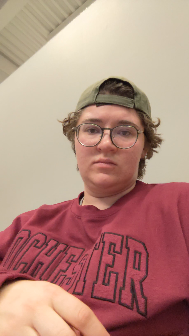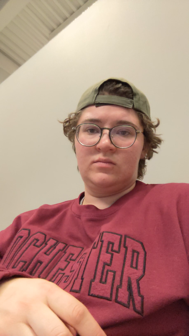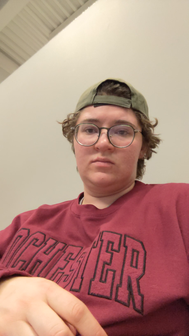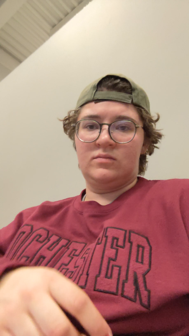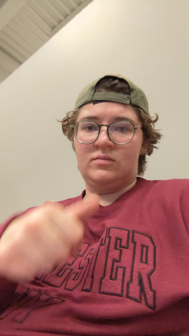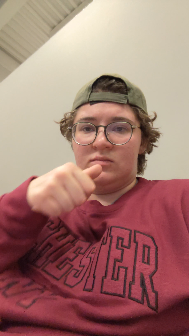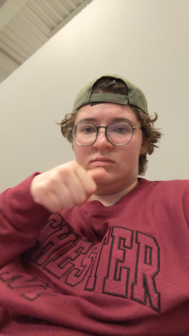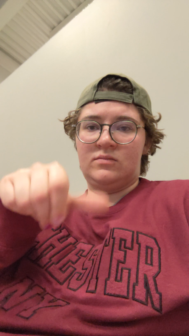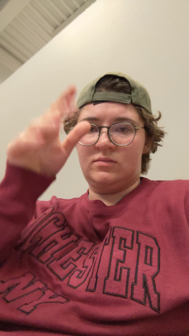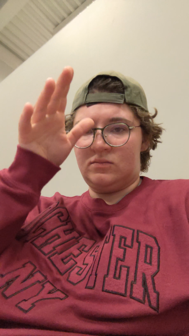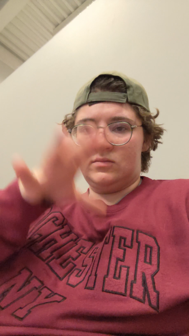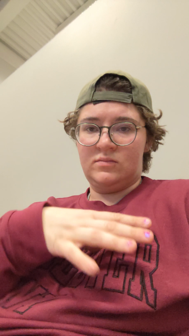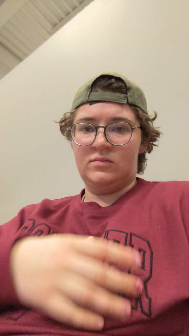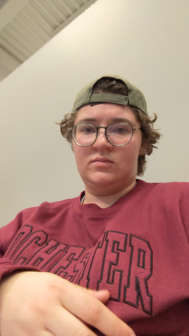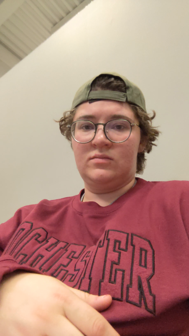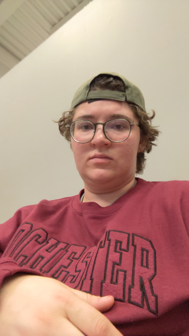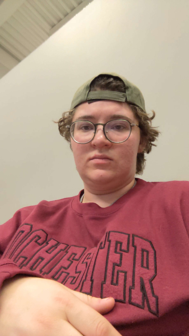mailman